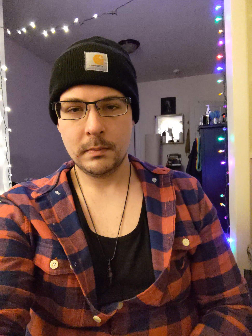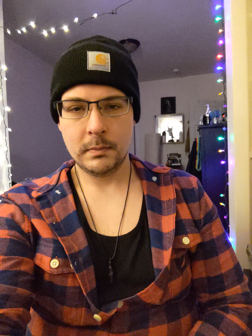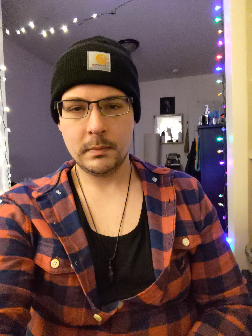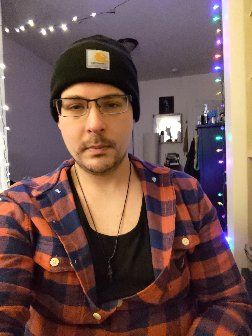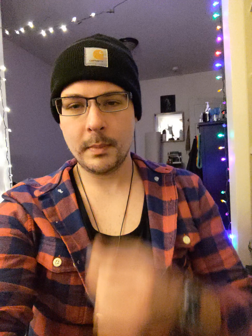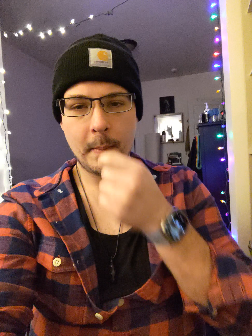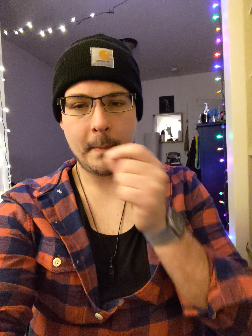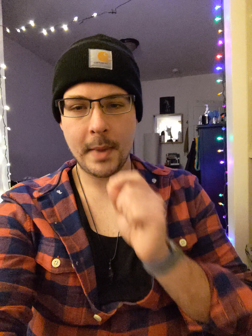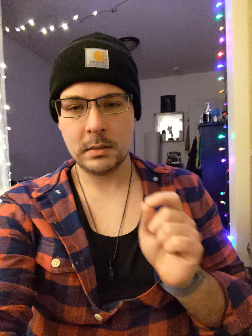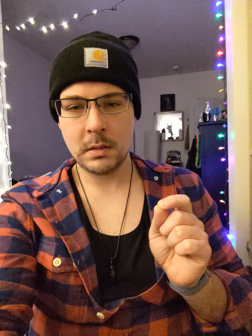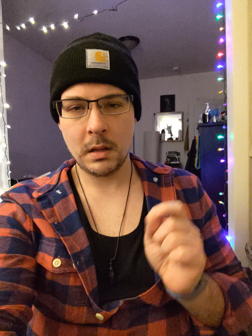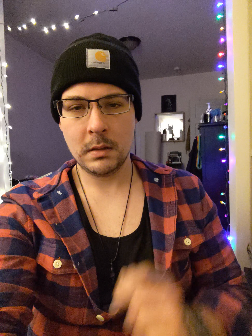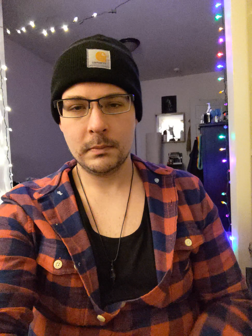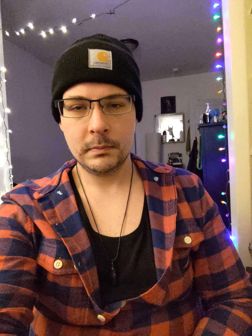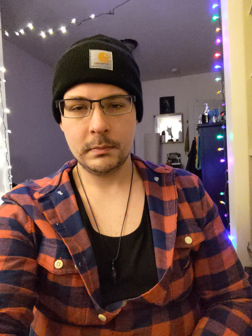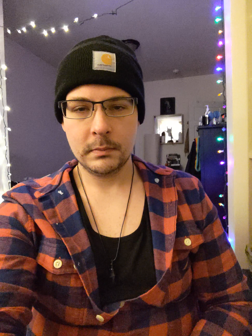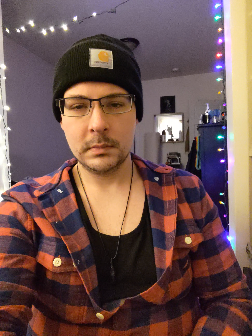pencil